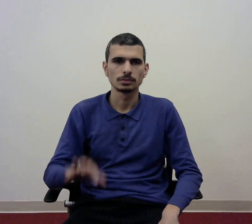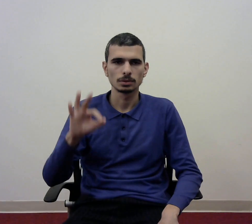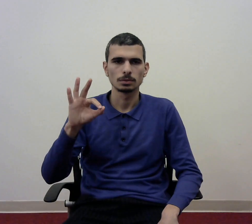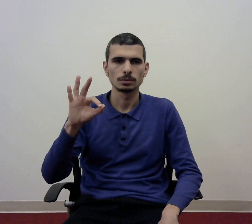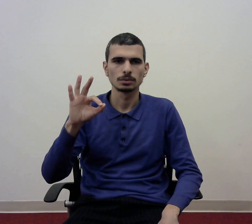O